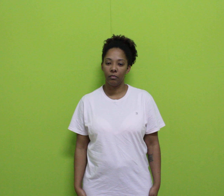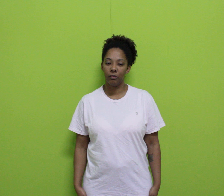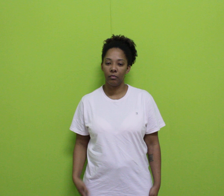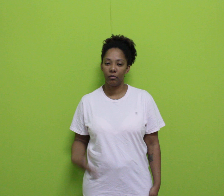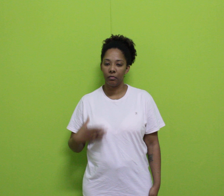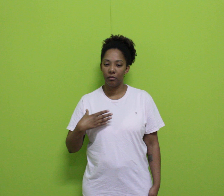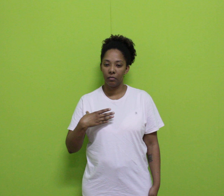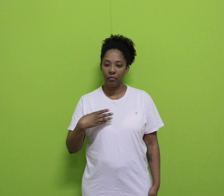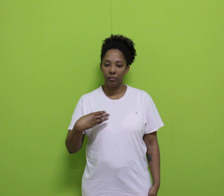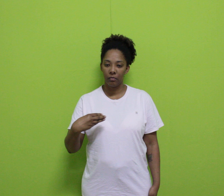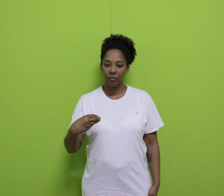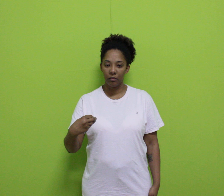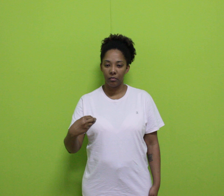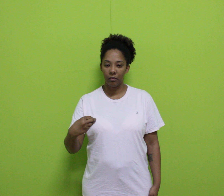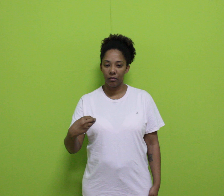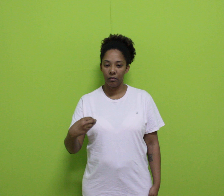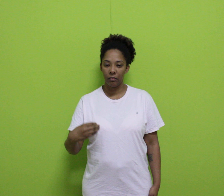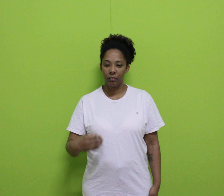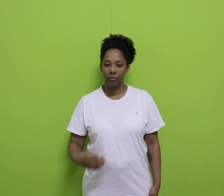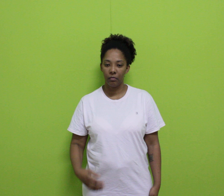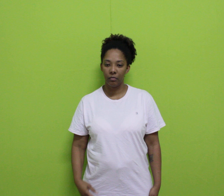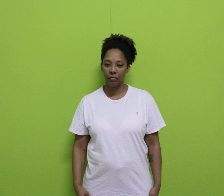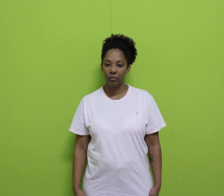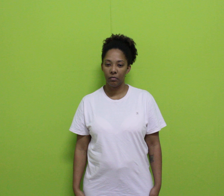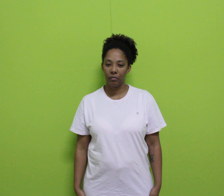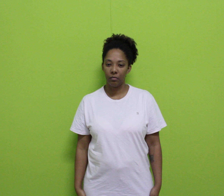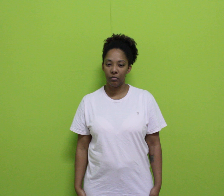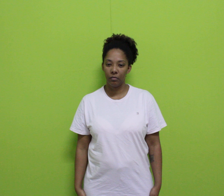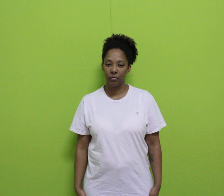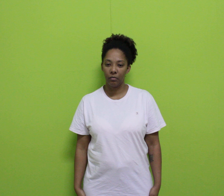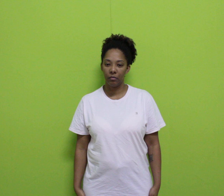filho